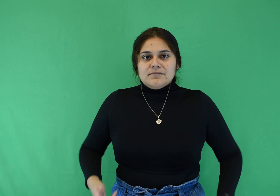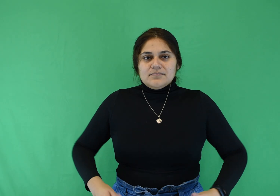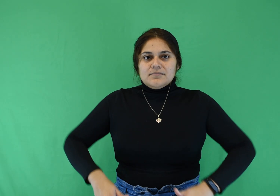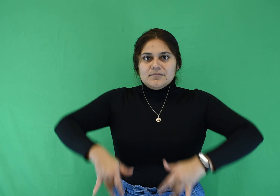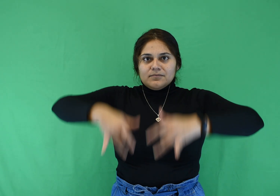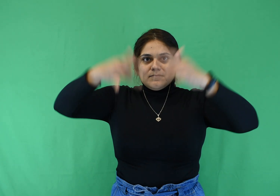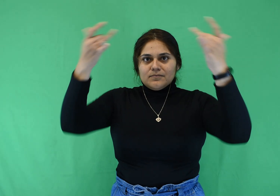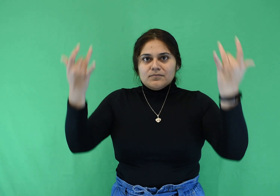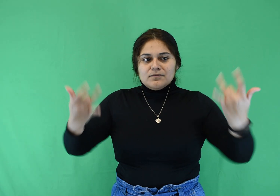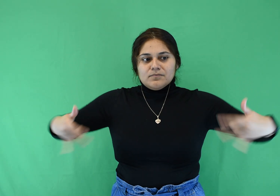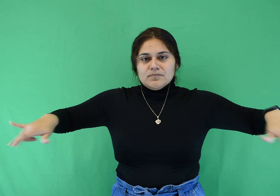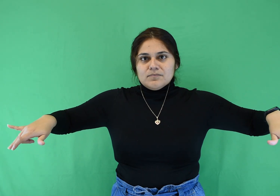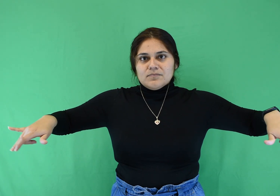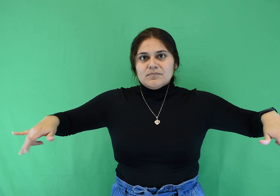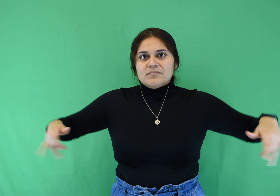dolor